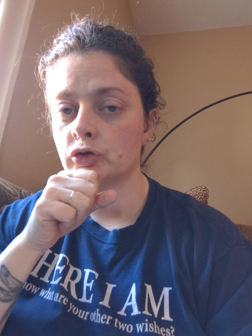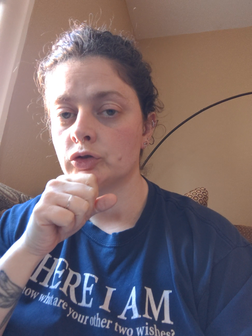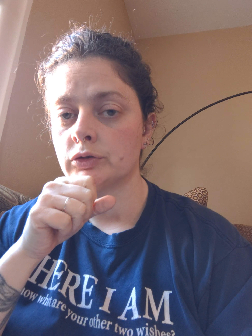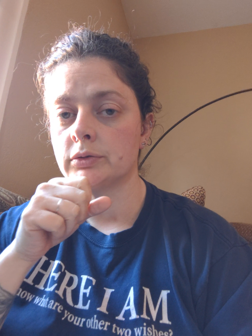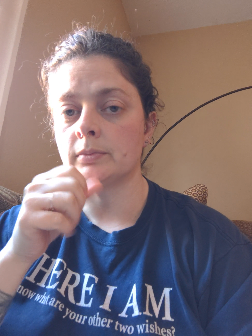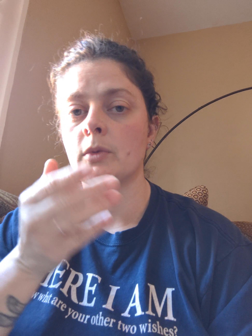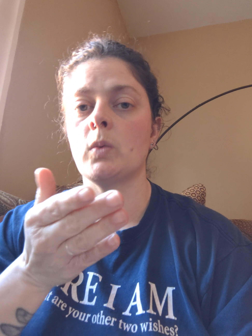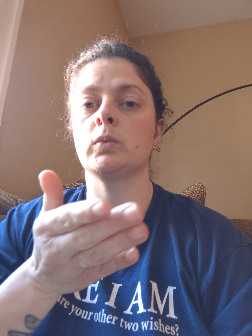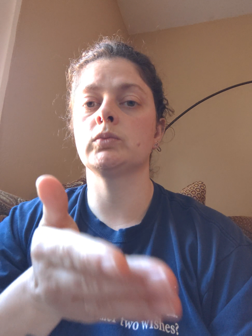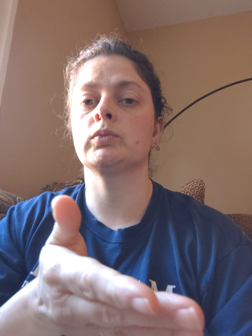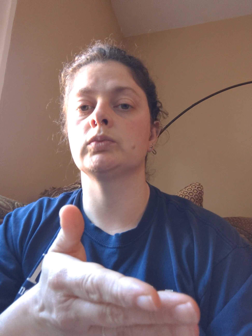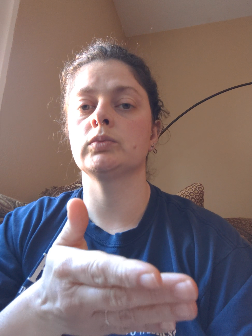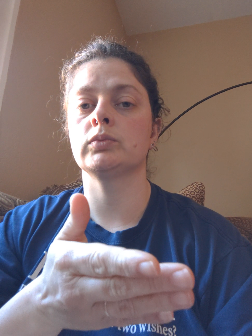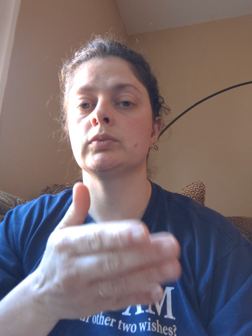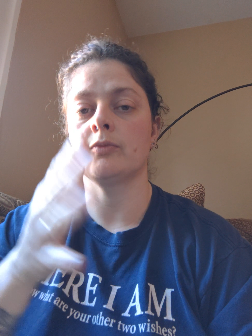boat